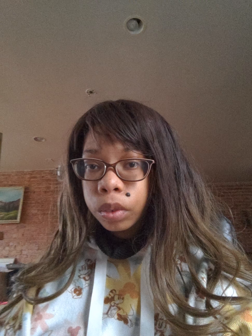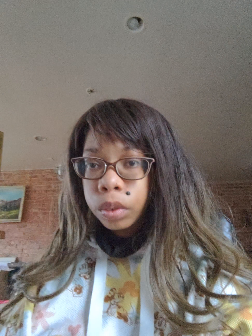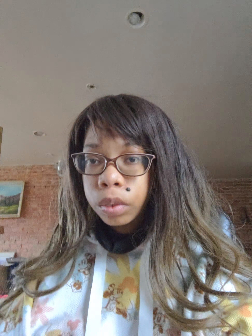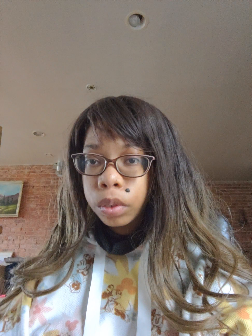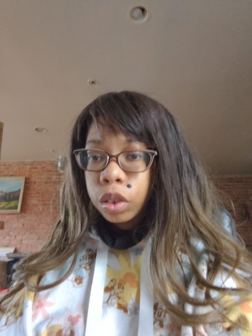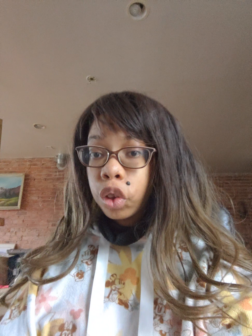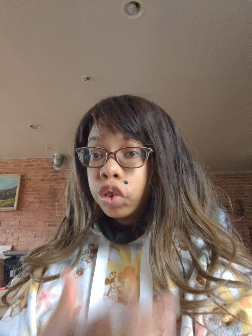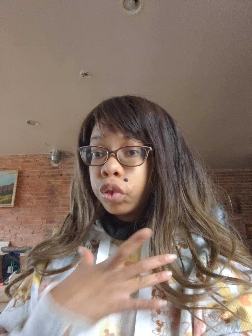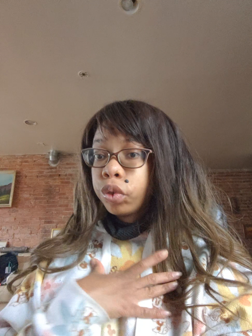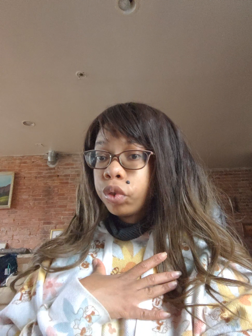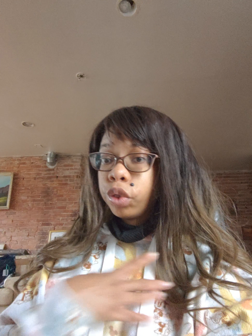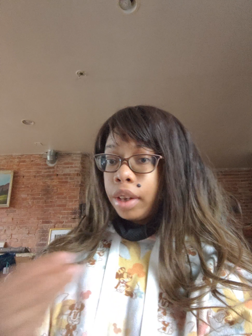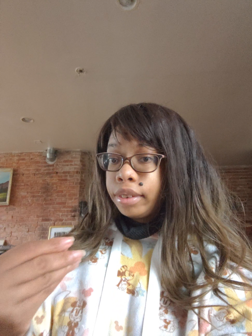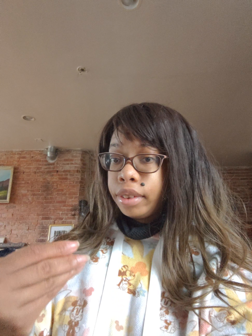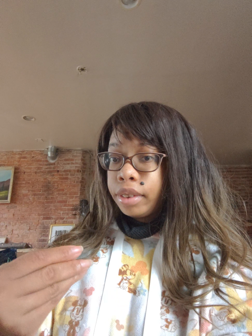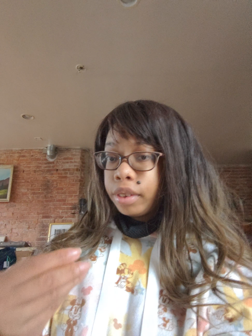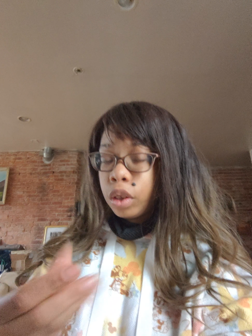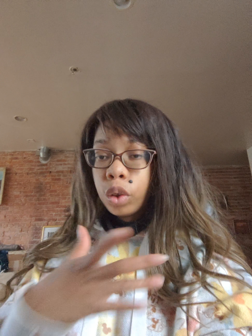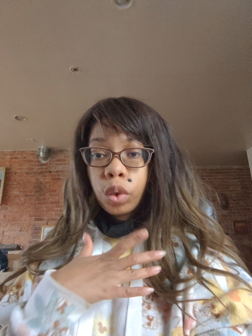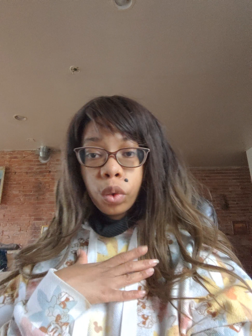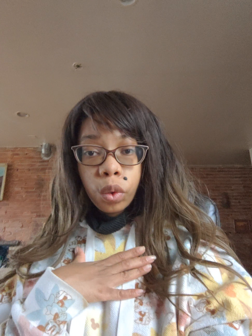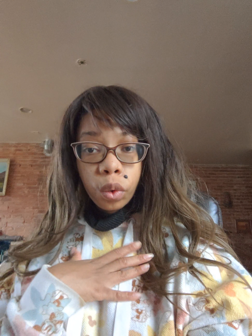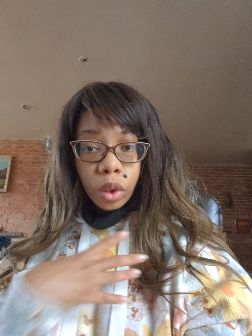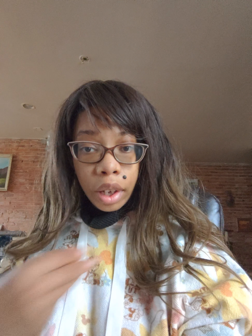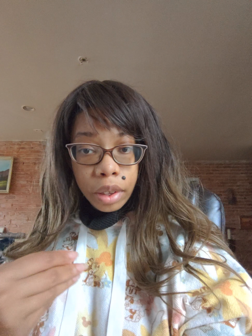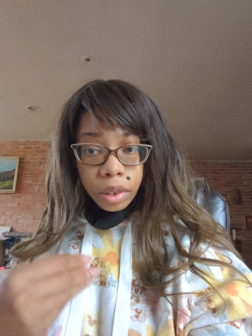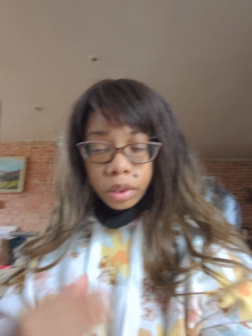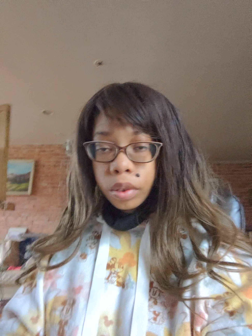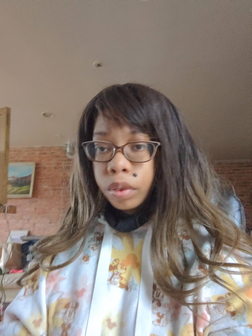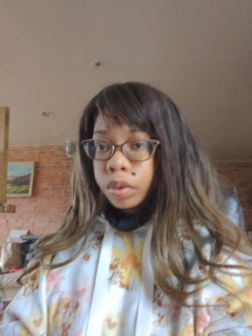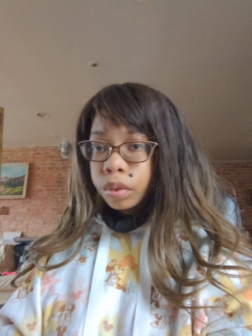white